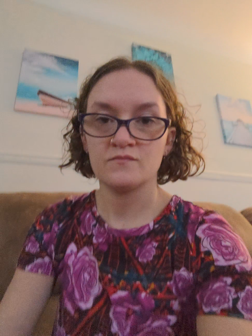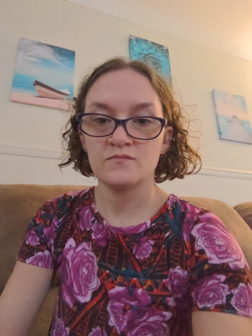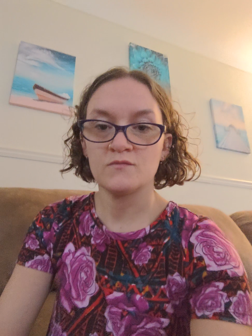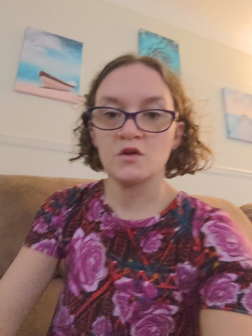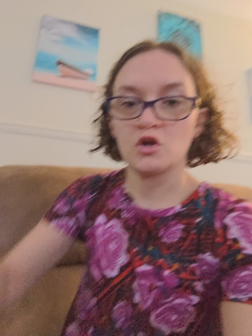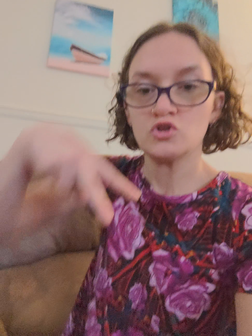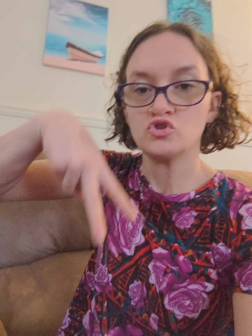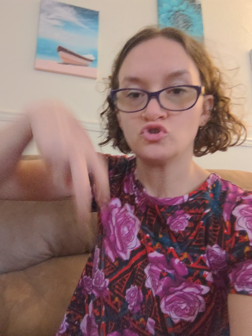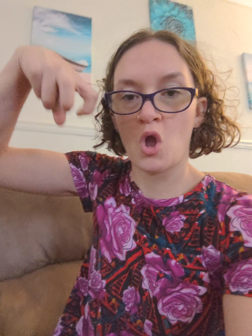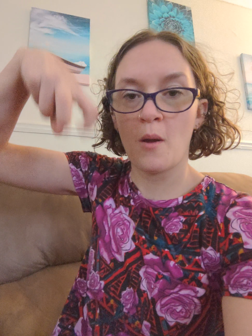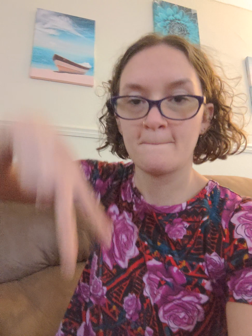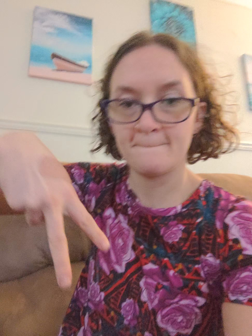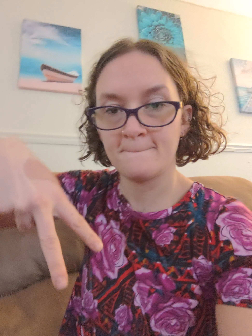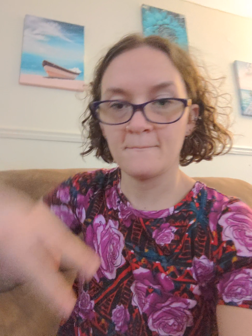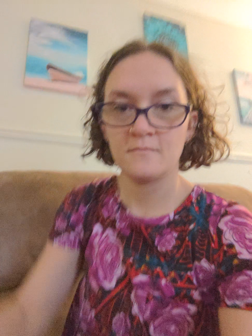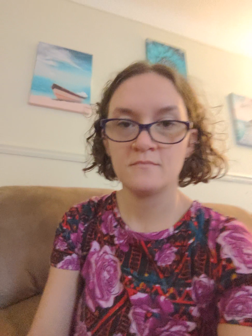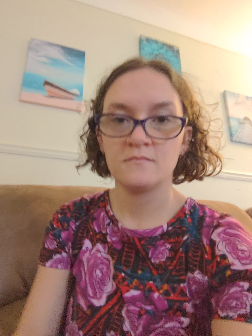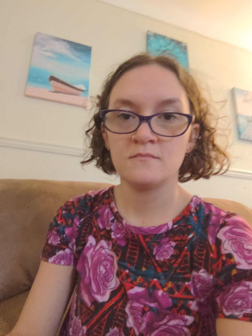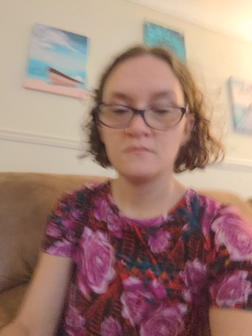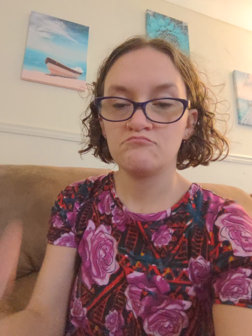jump